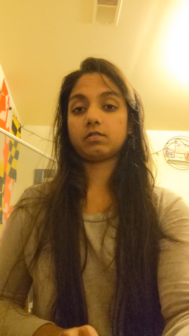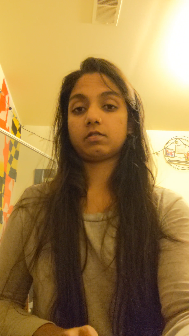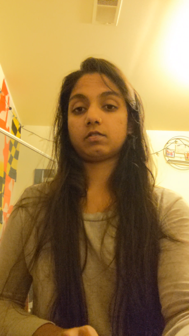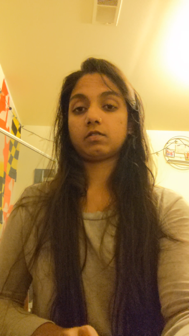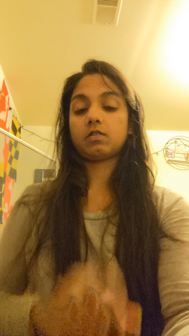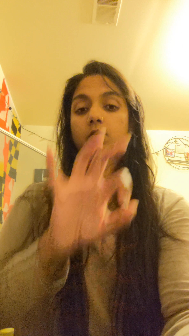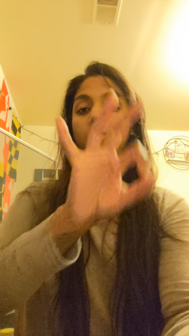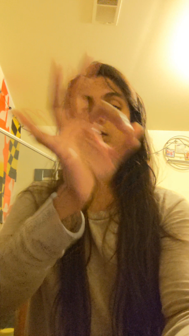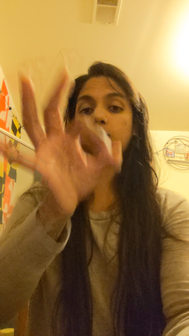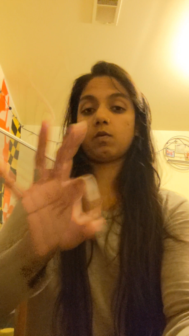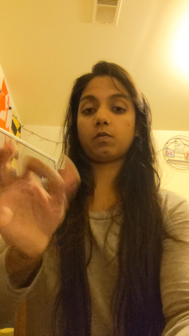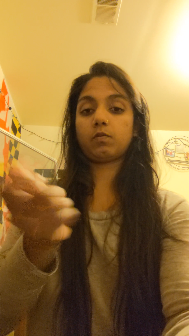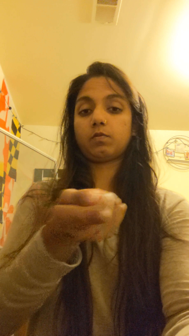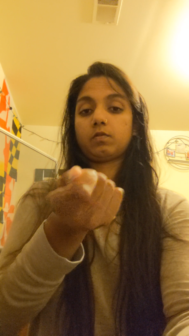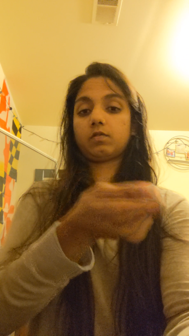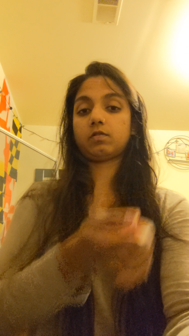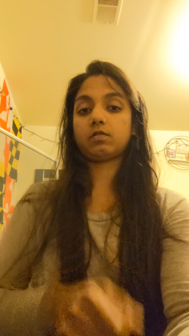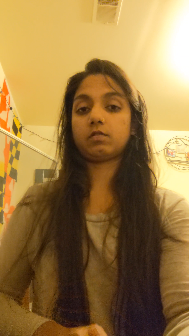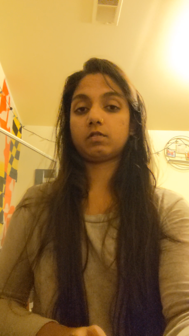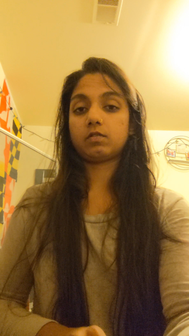hose